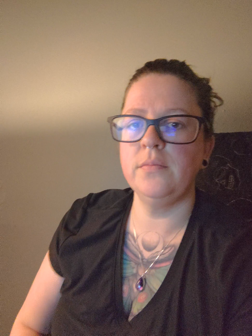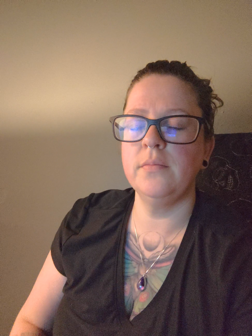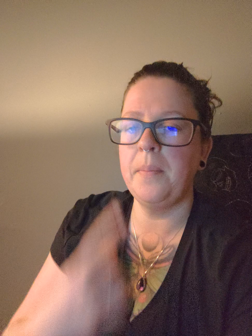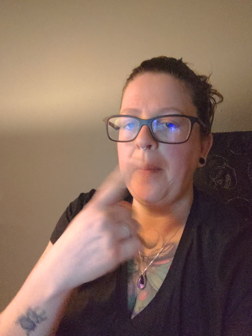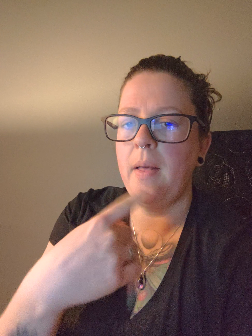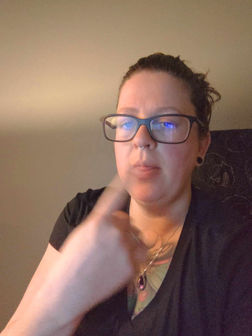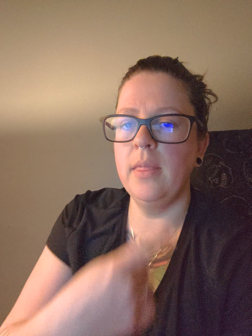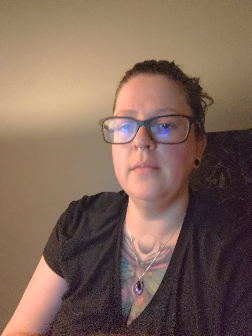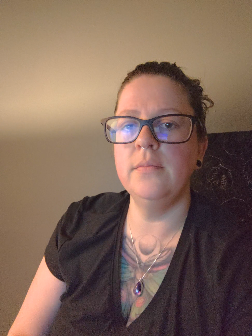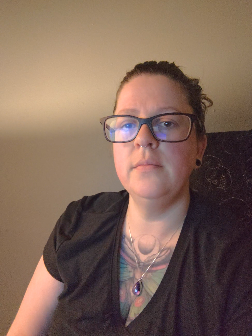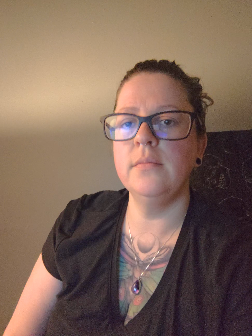mouth